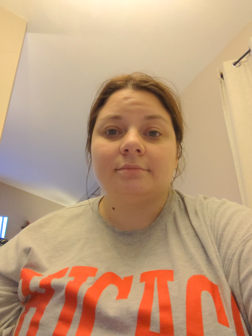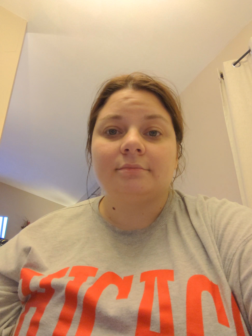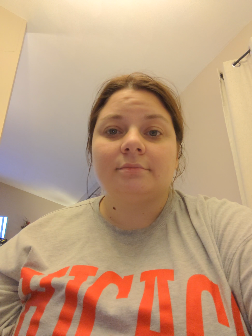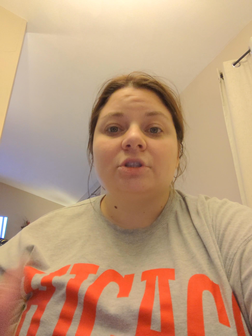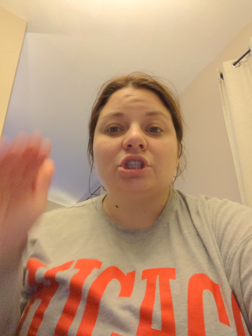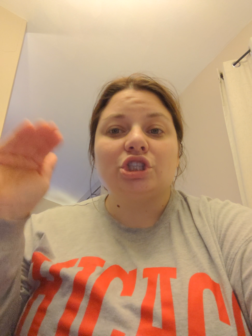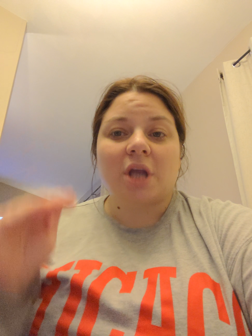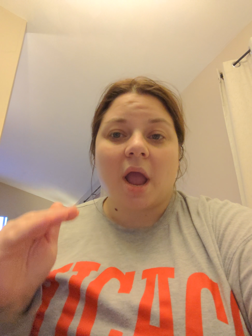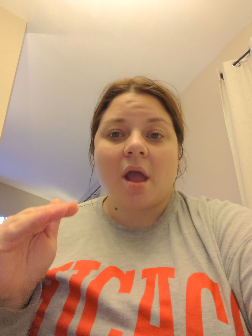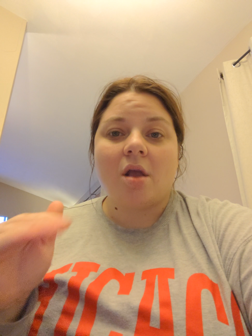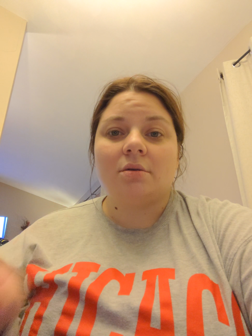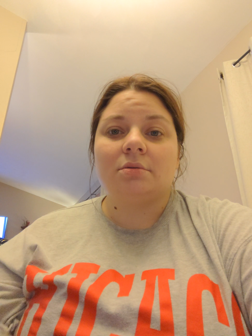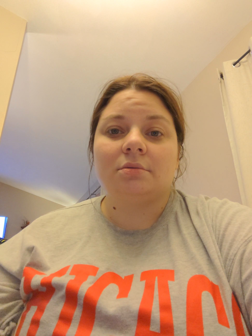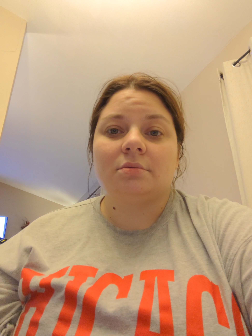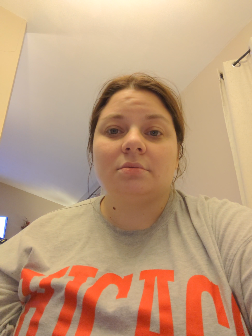child